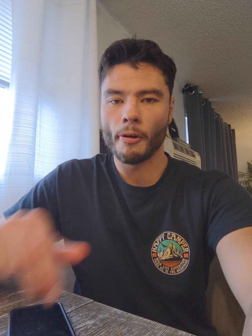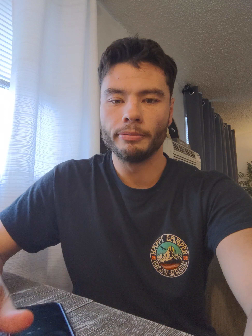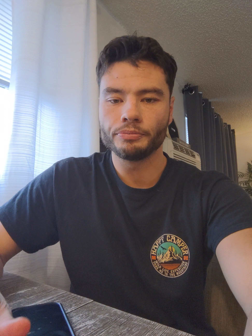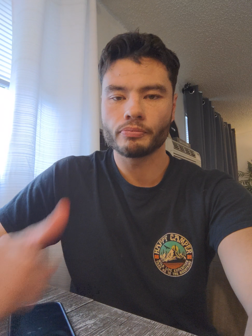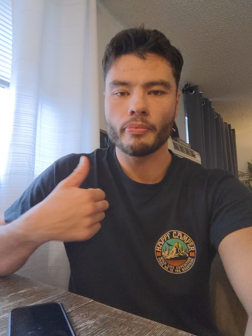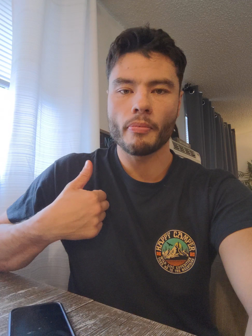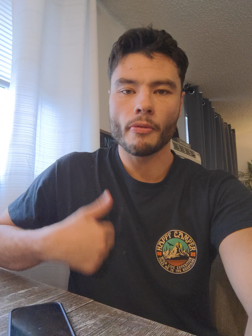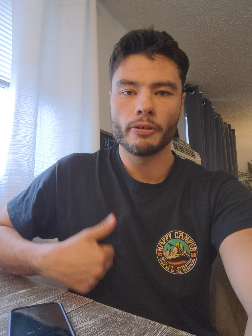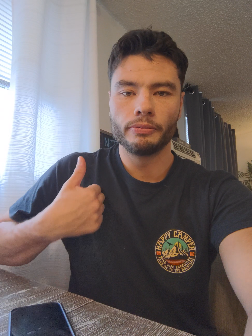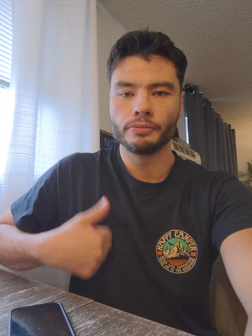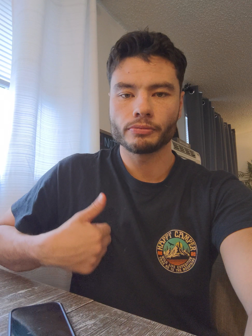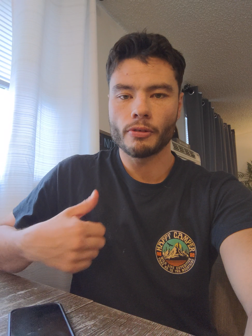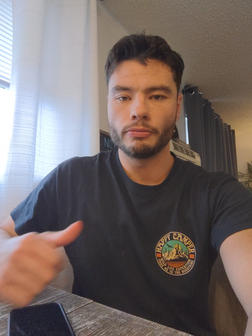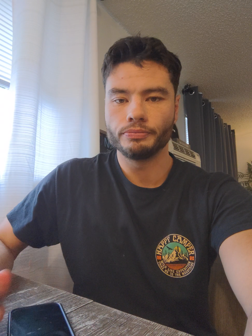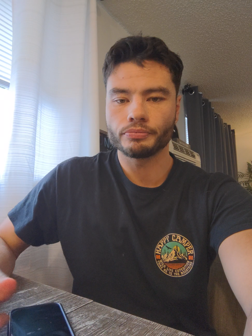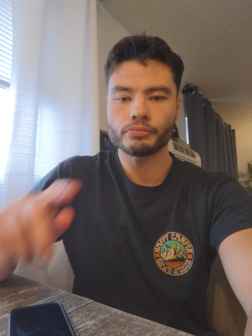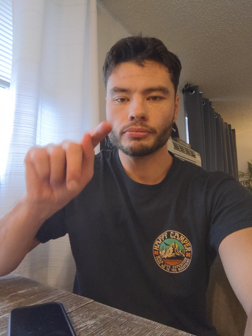bath